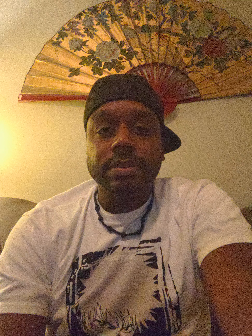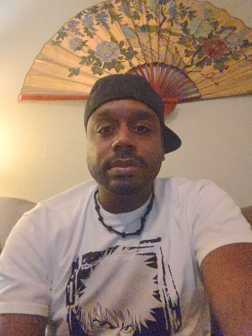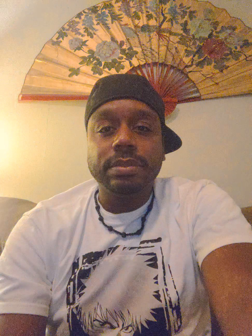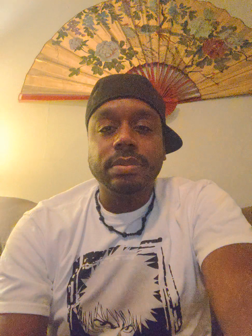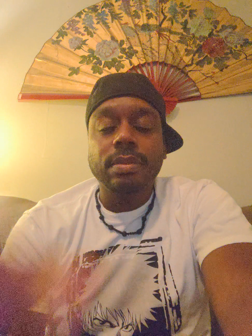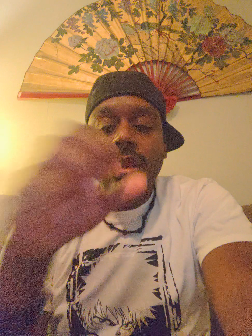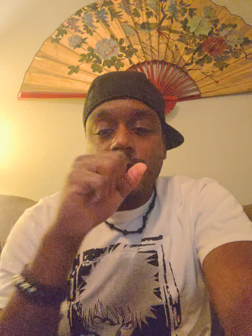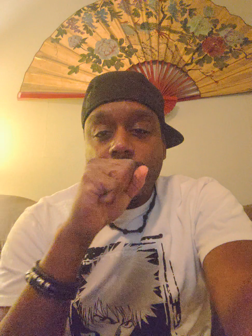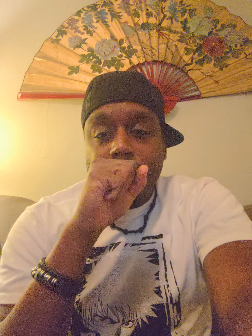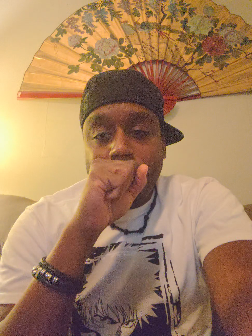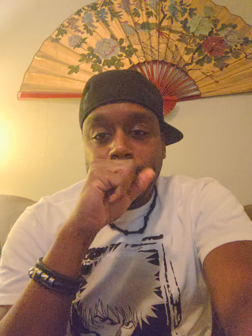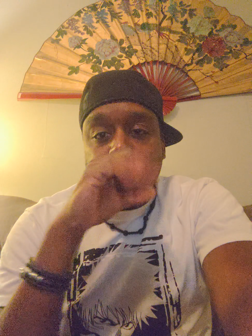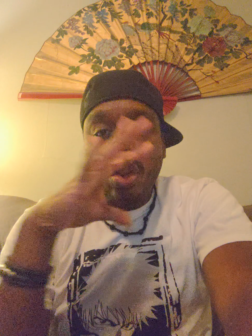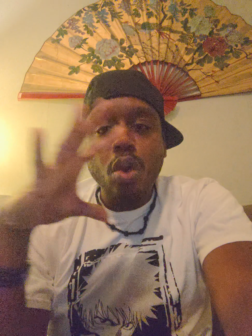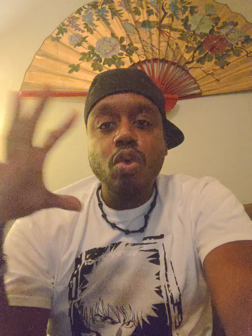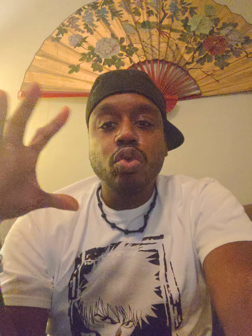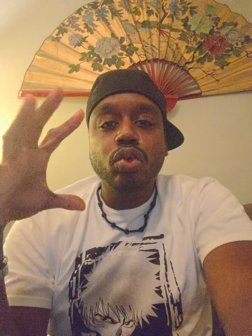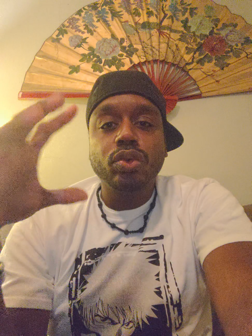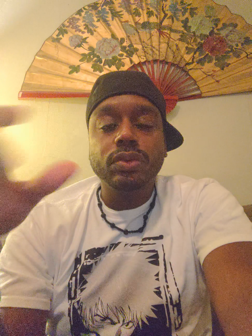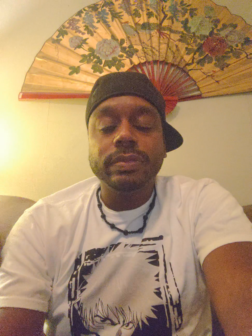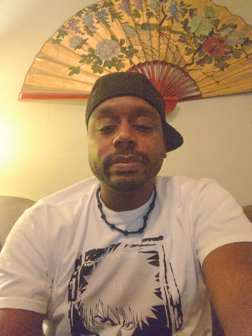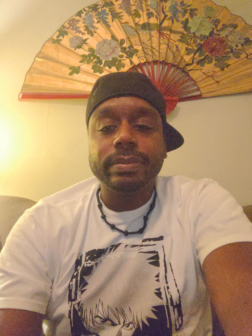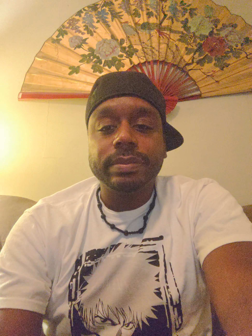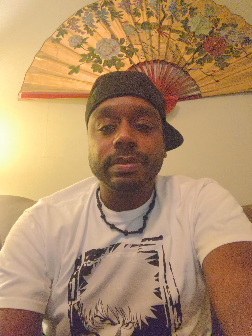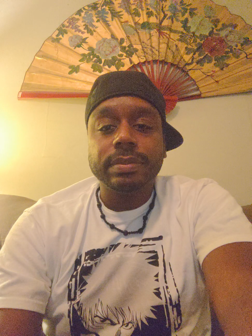balloon